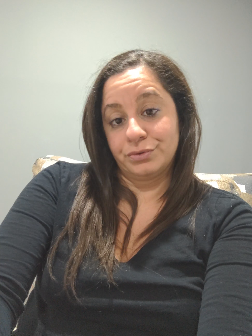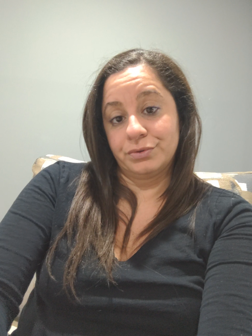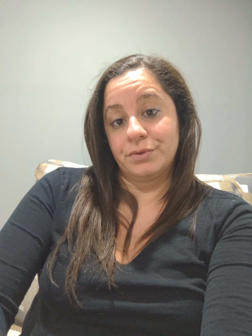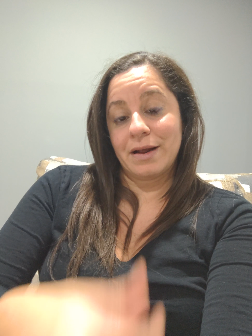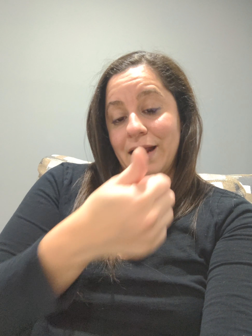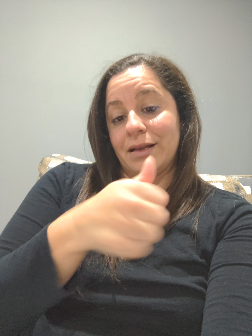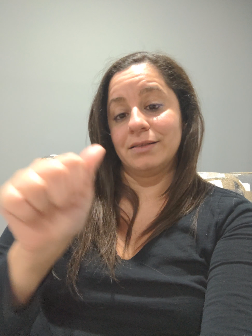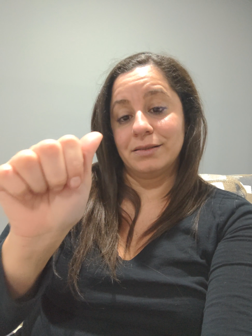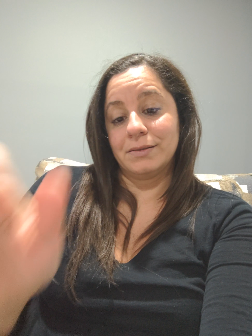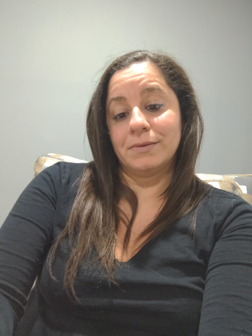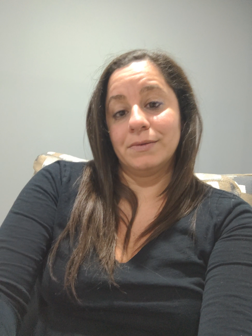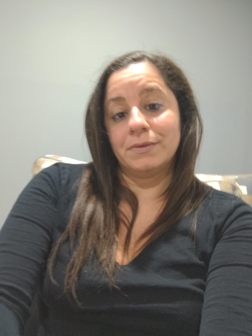any